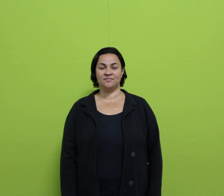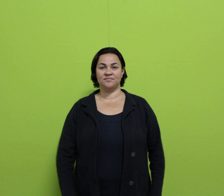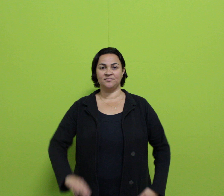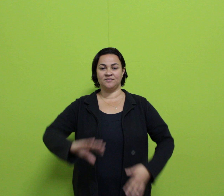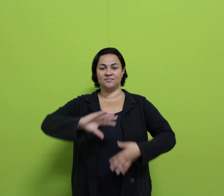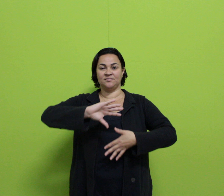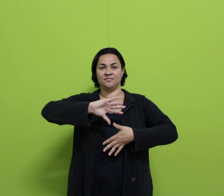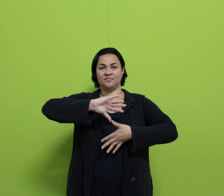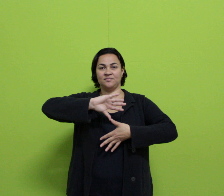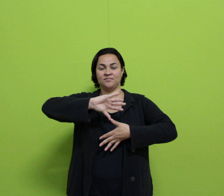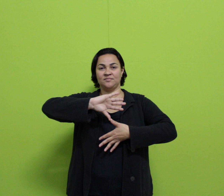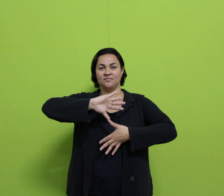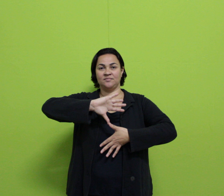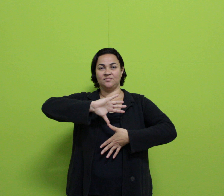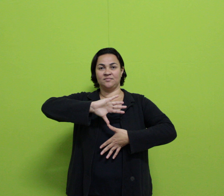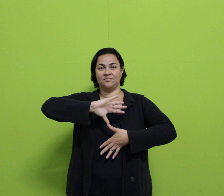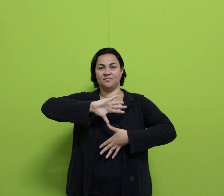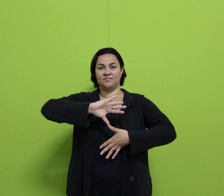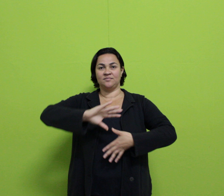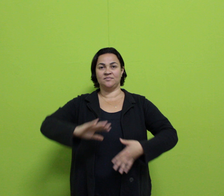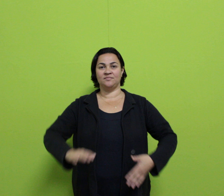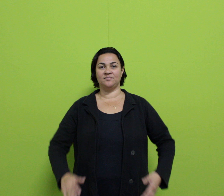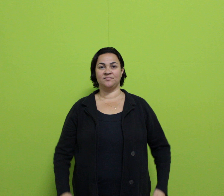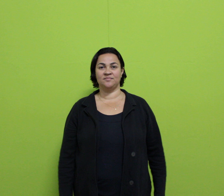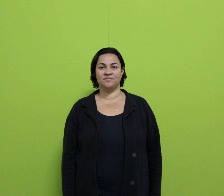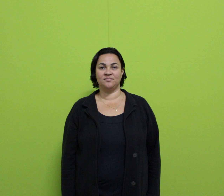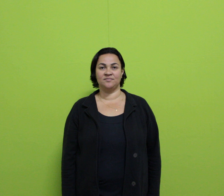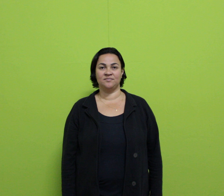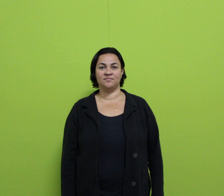América